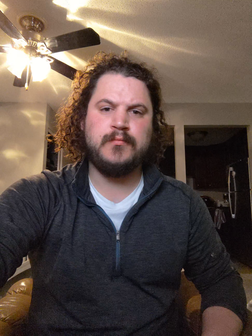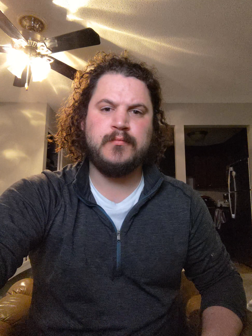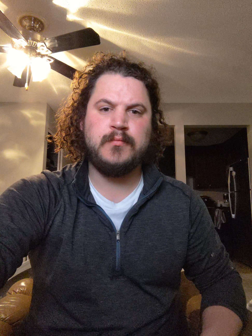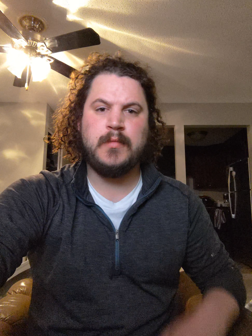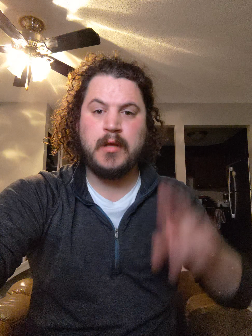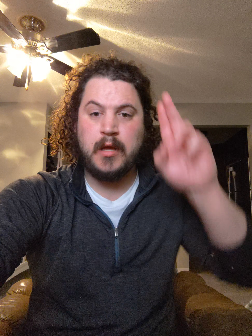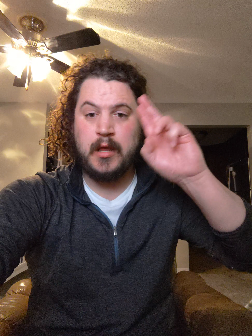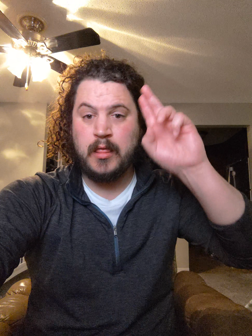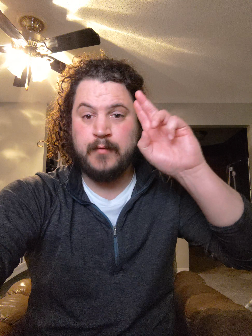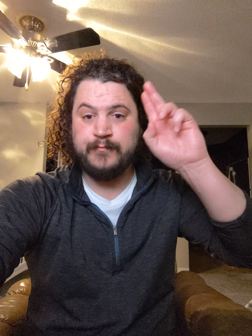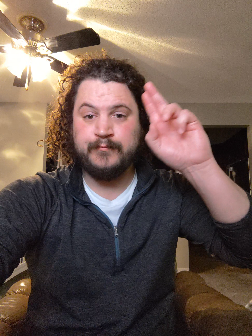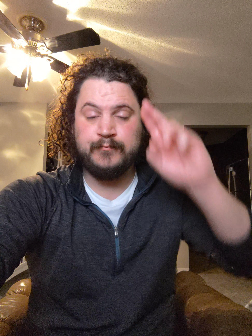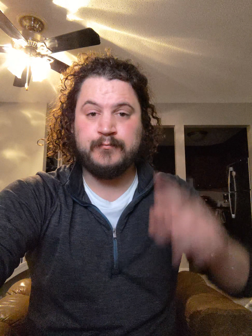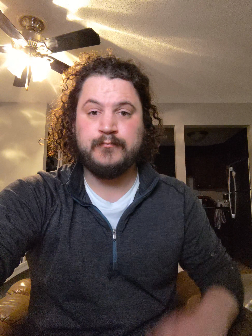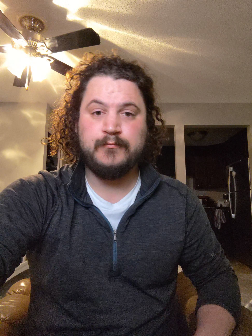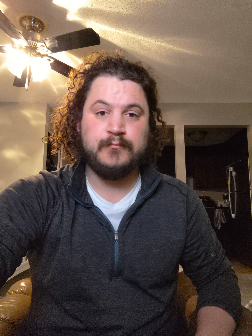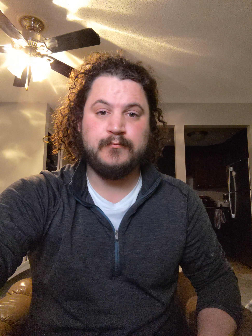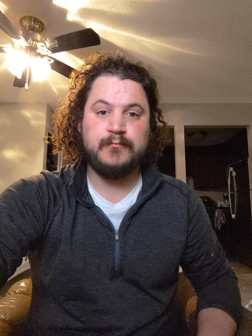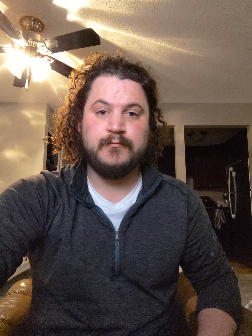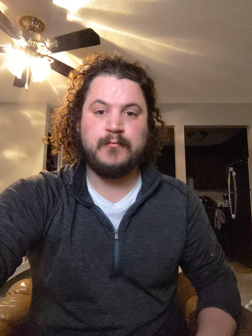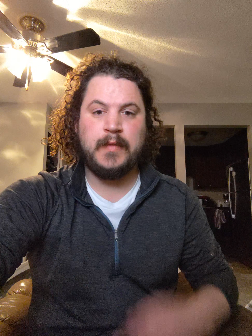uncle